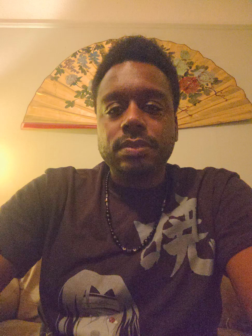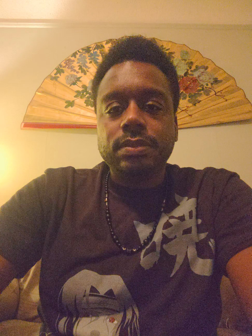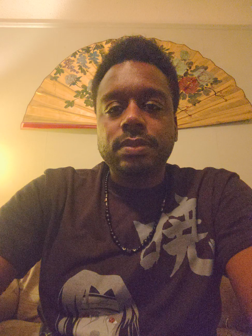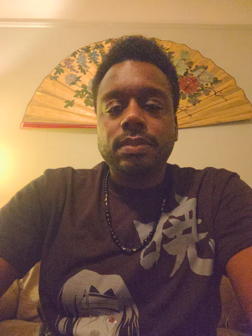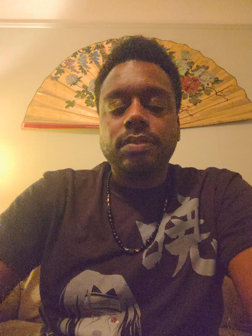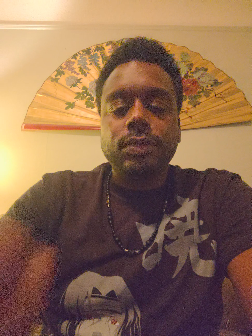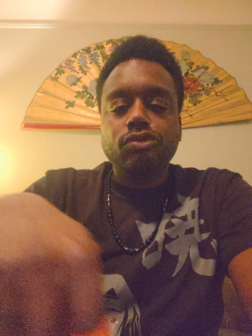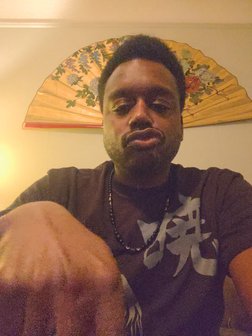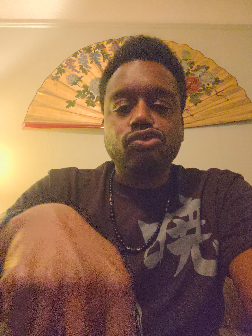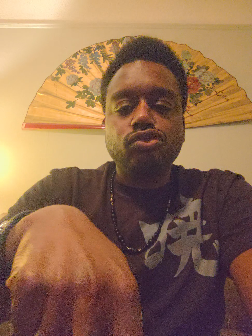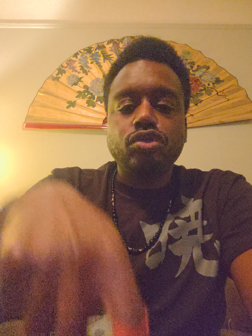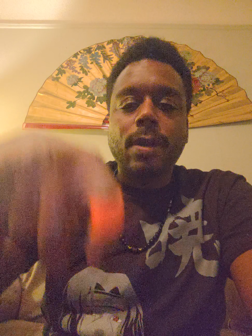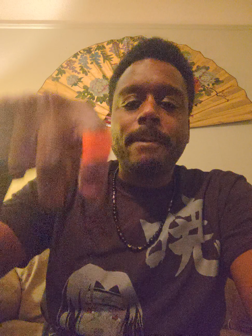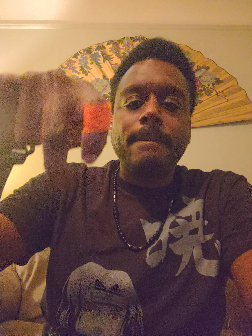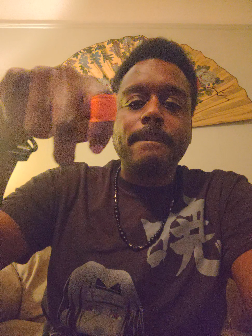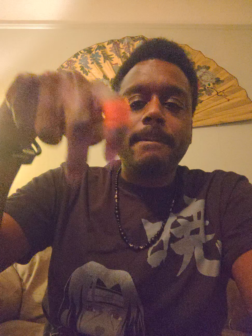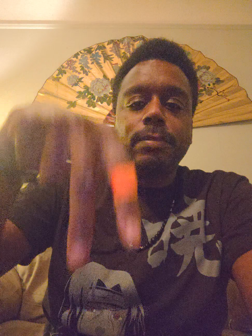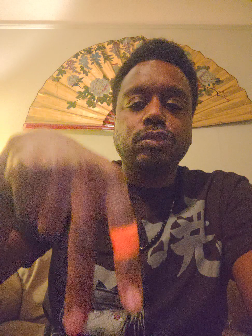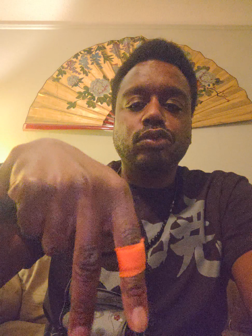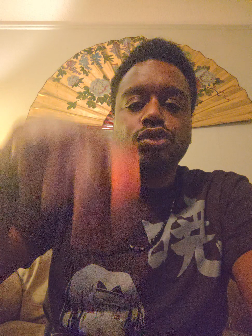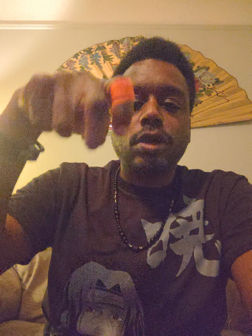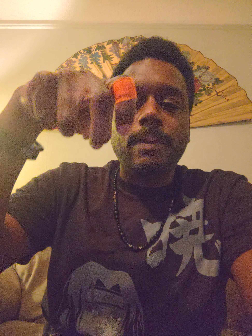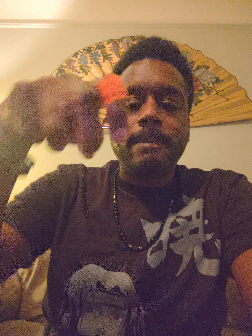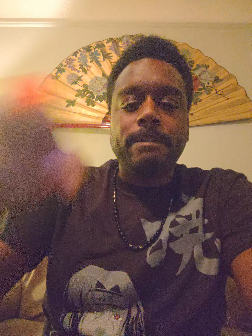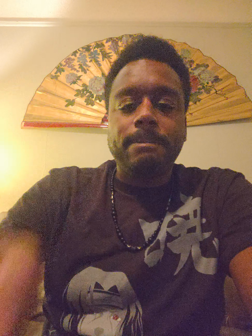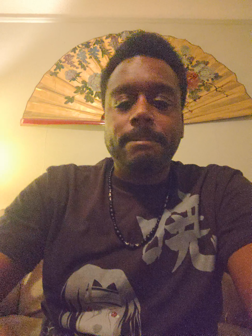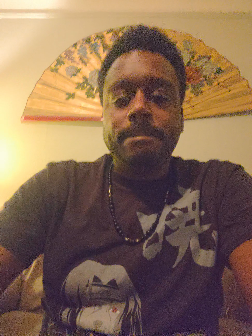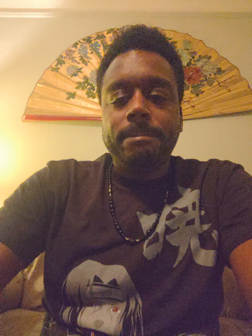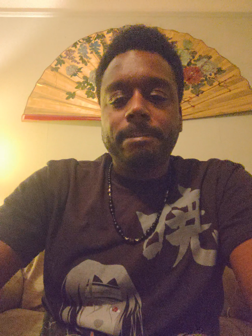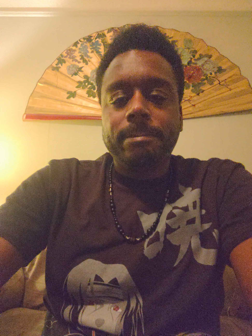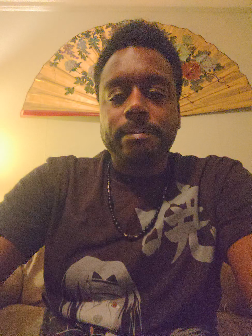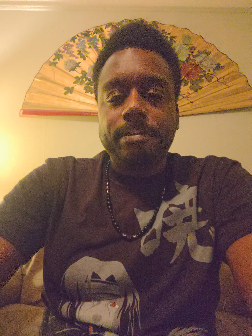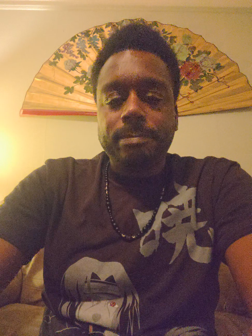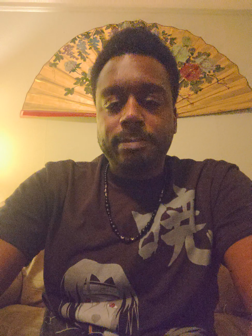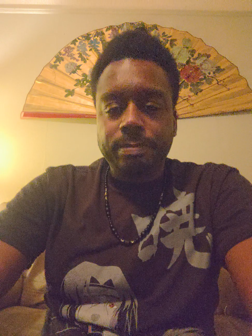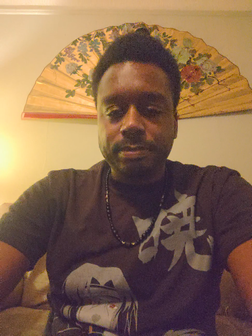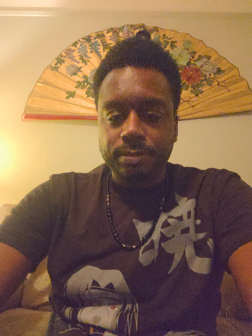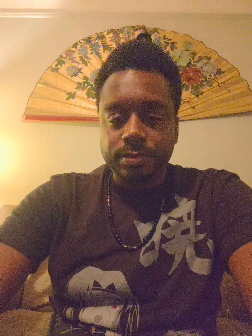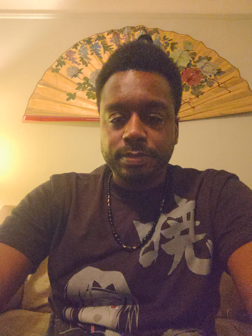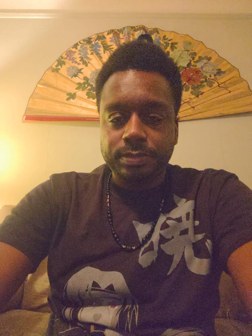jump